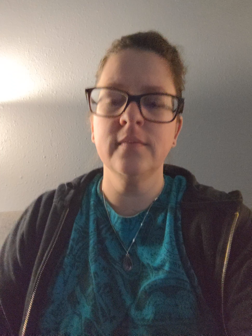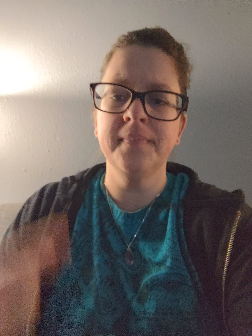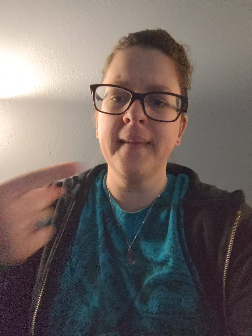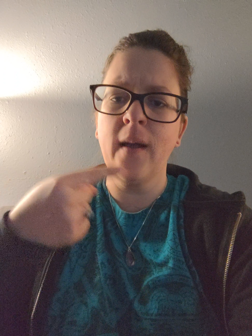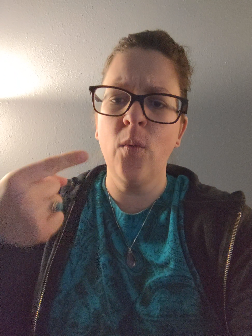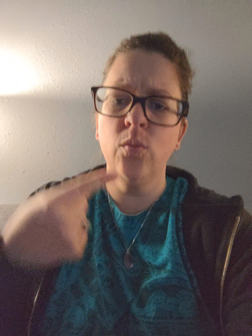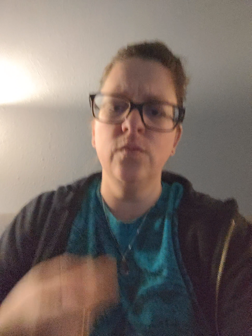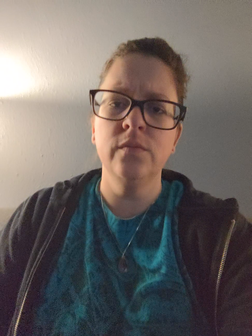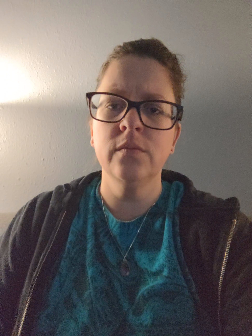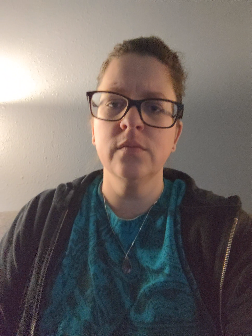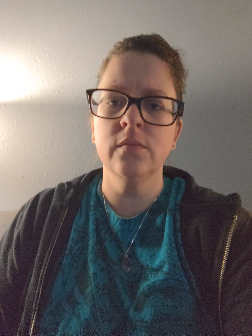owie